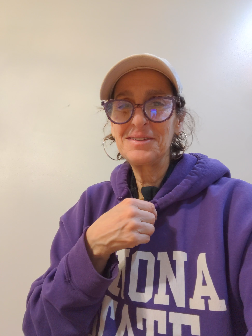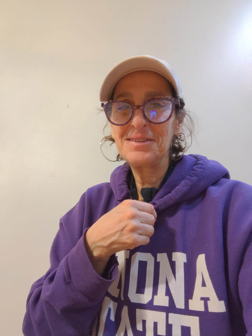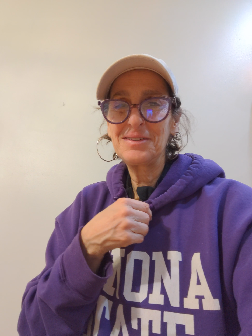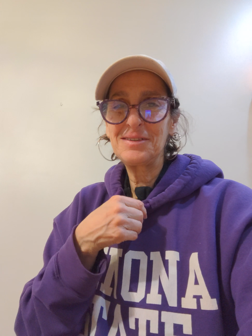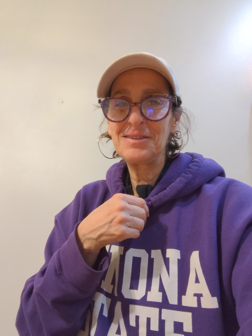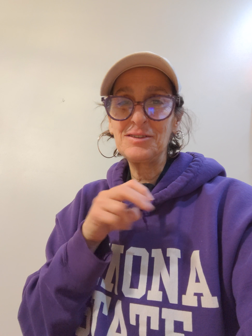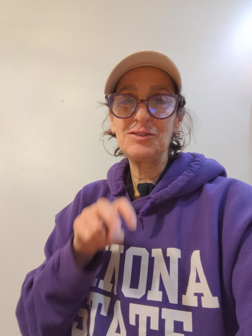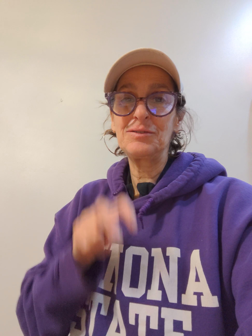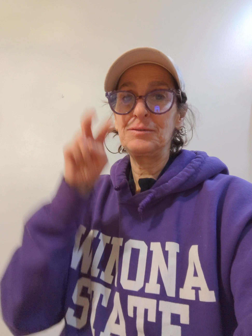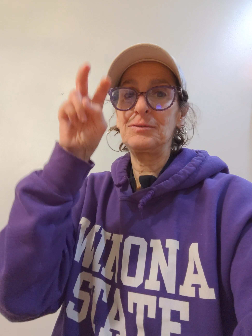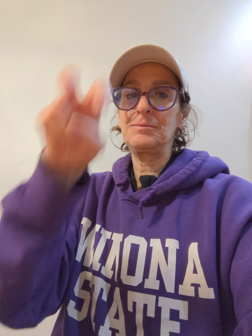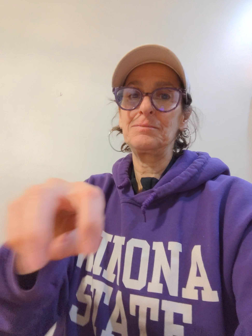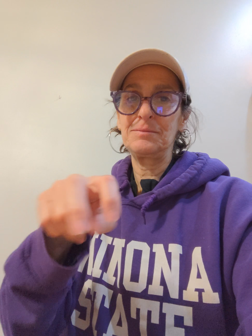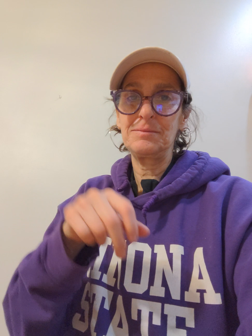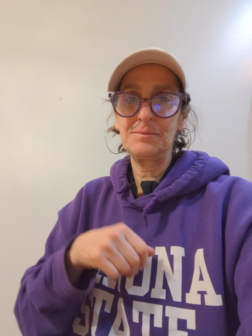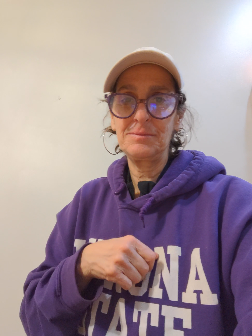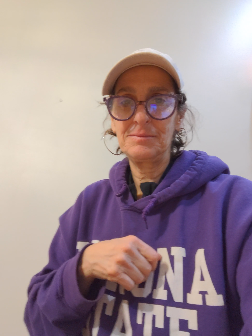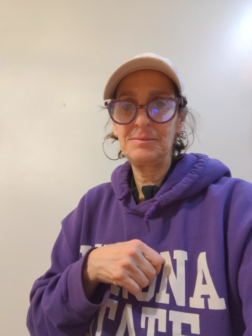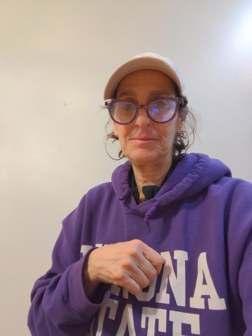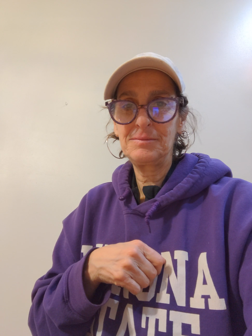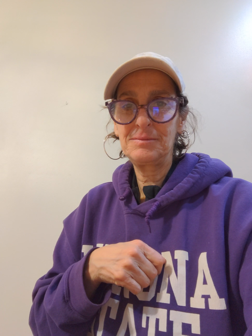jump